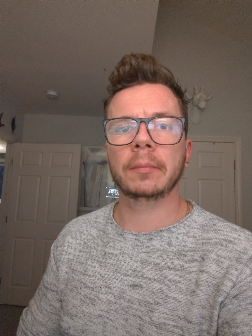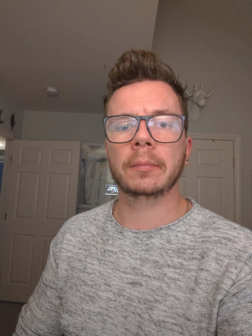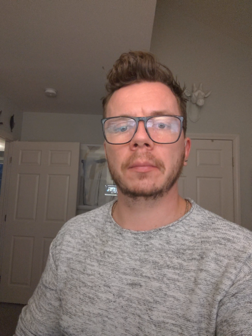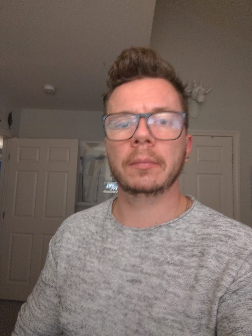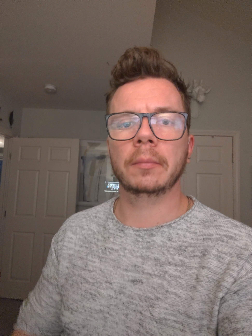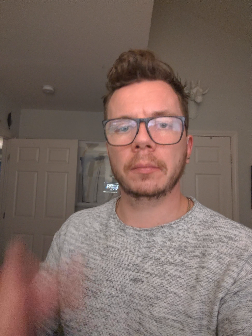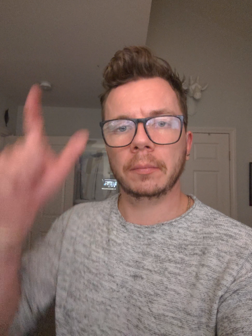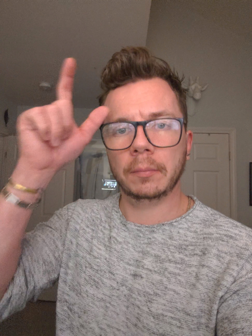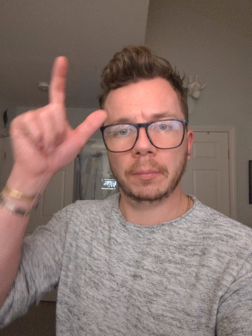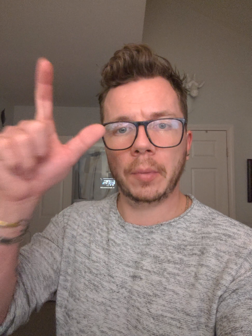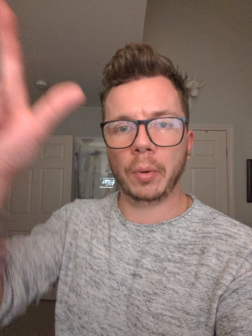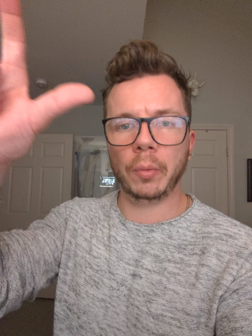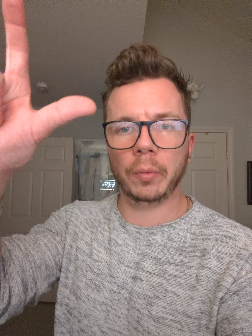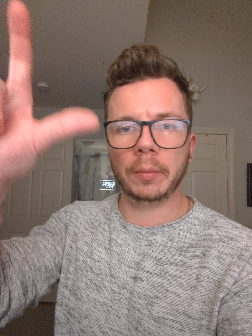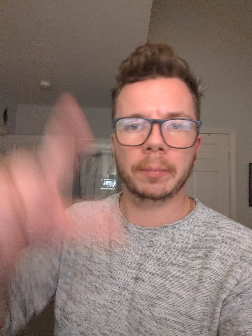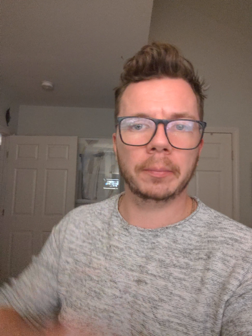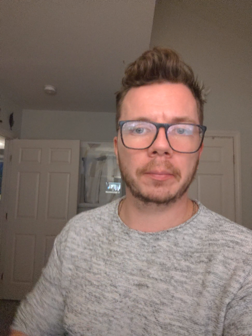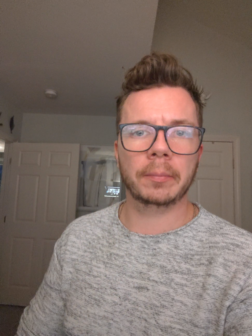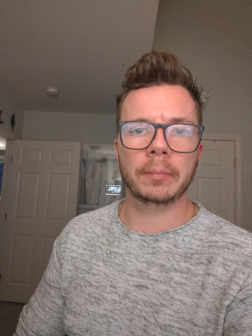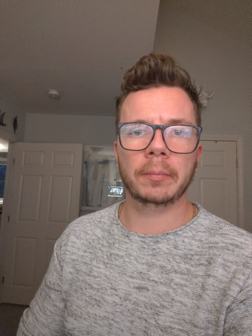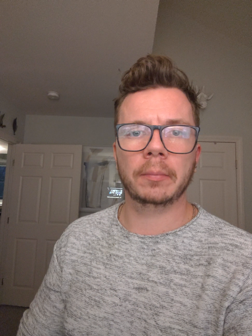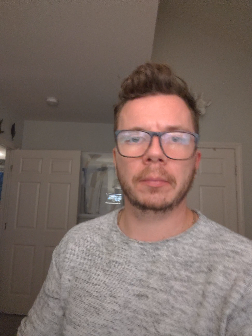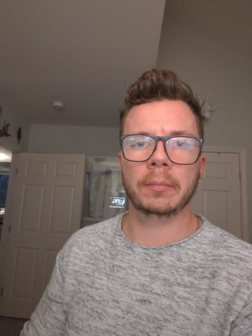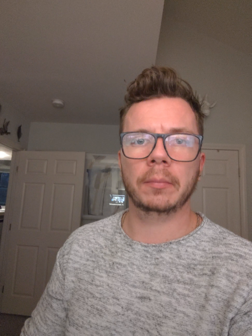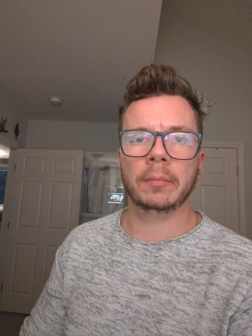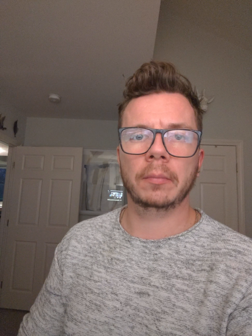moon